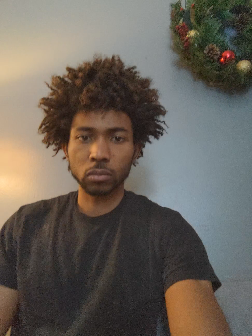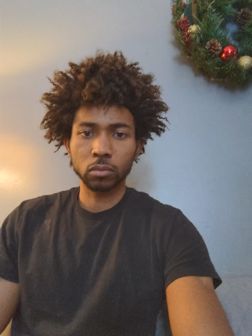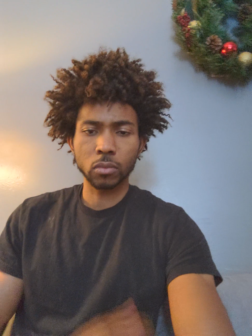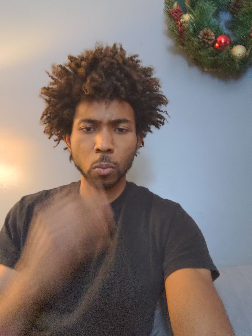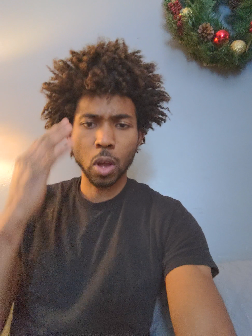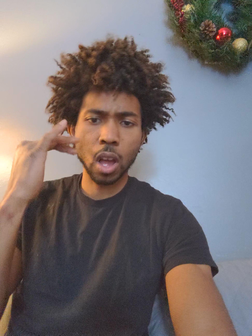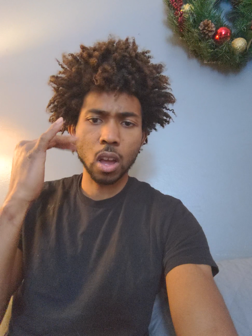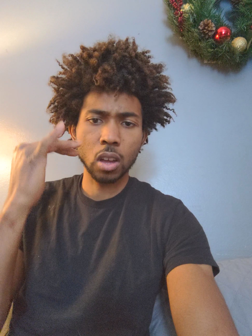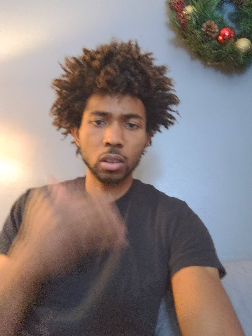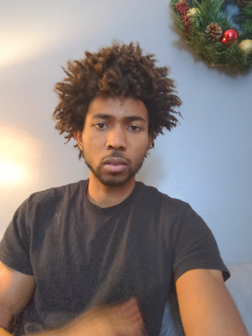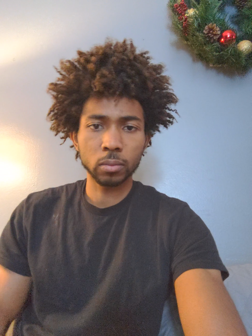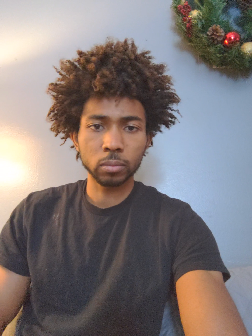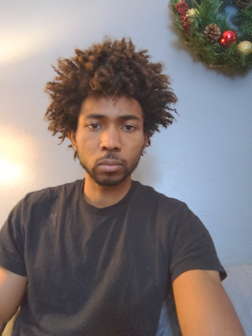why